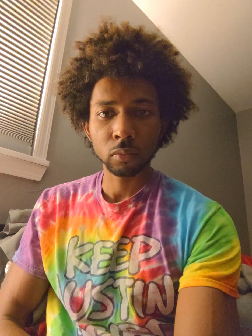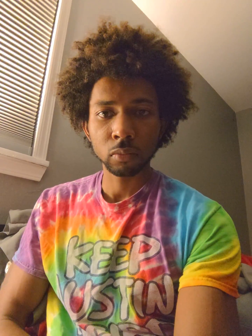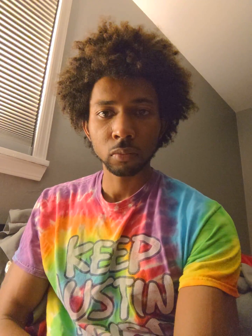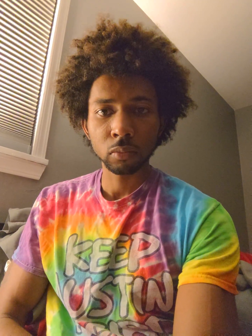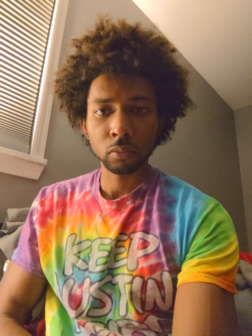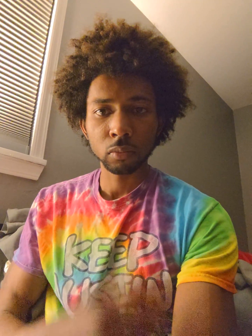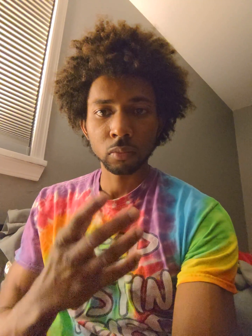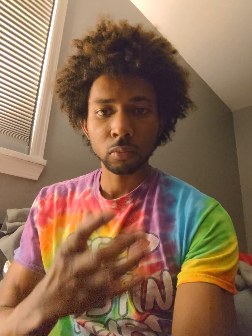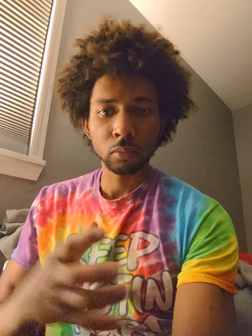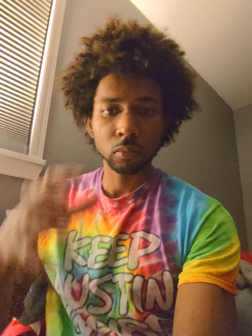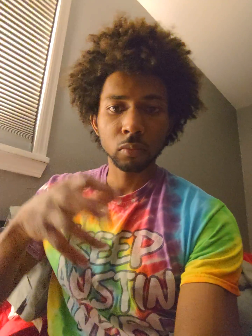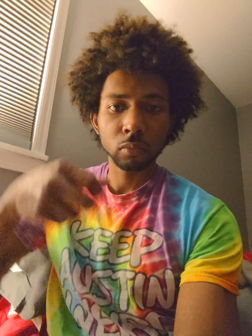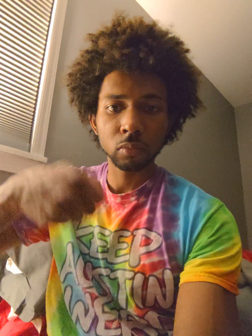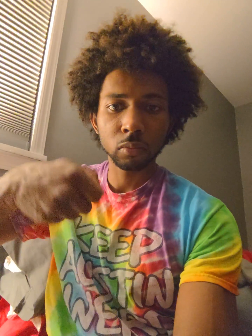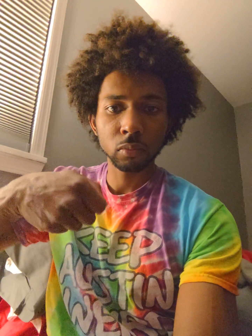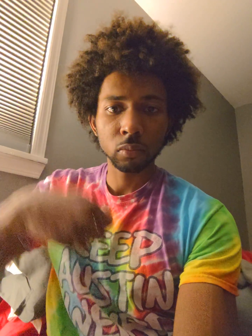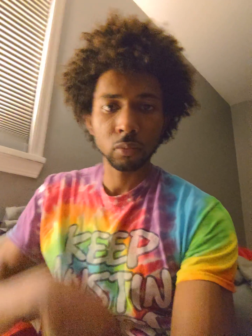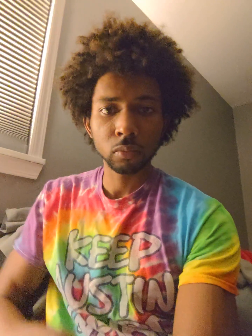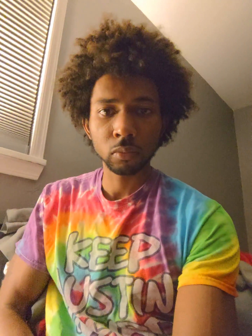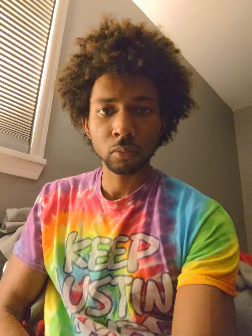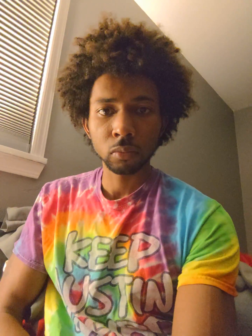basket